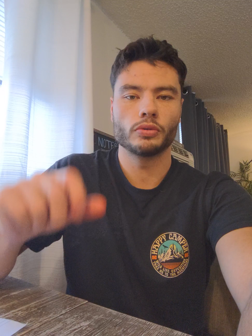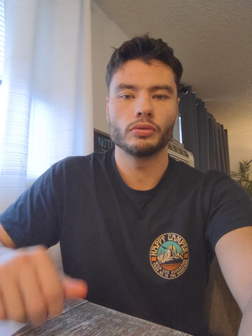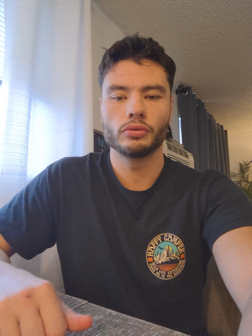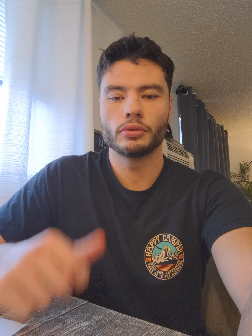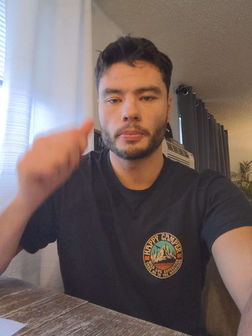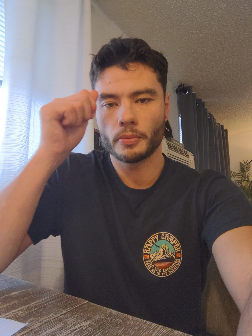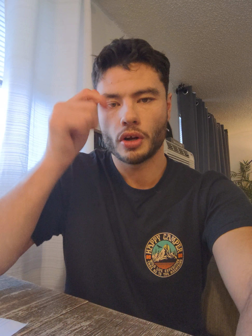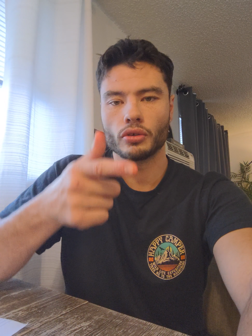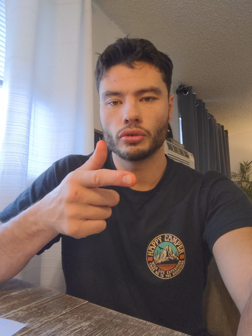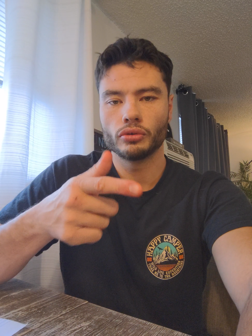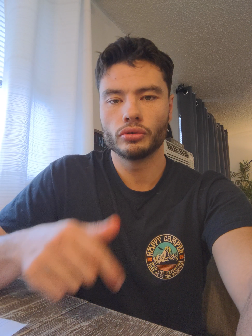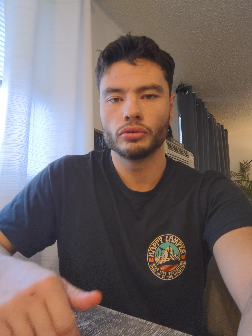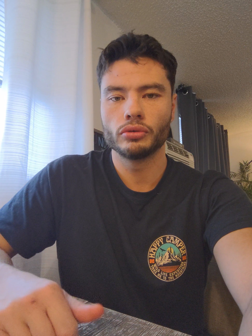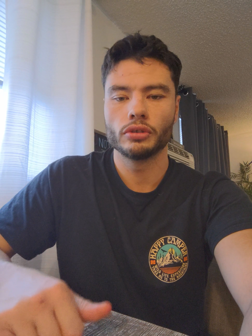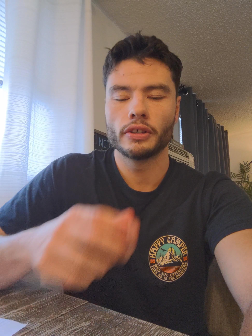brother